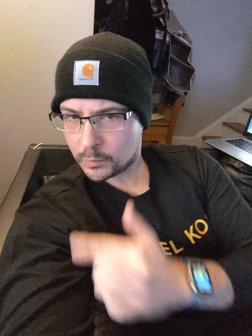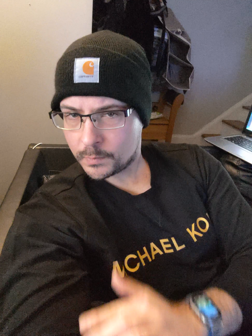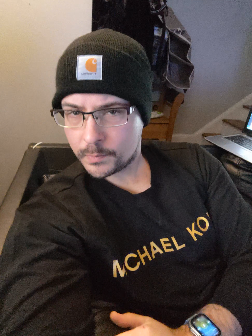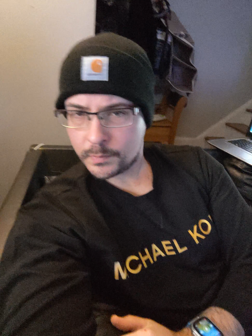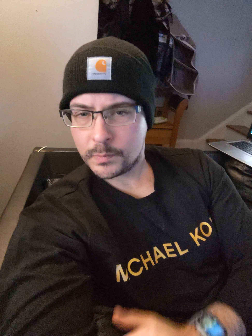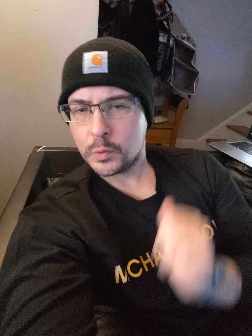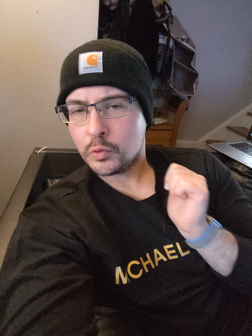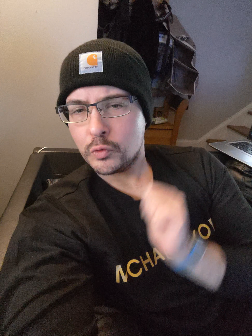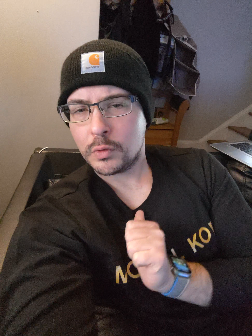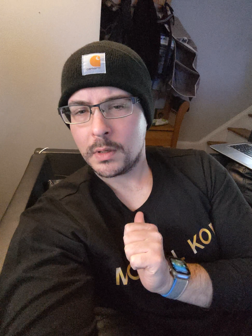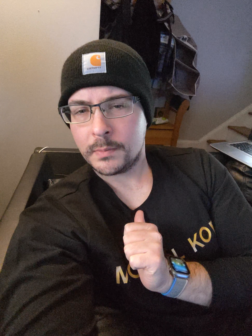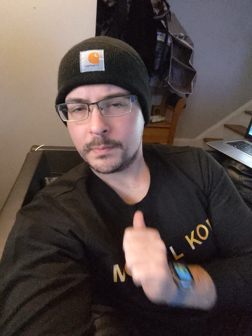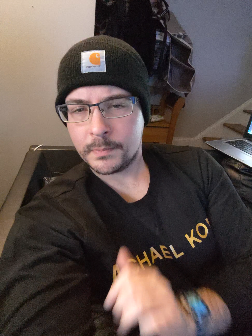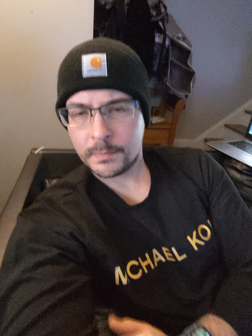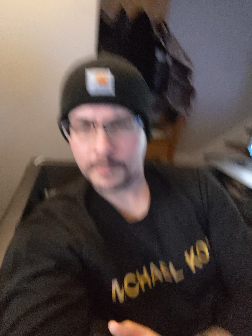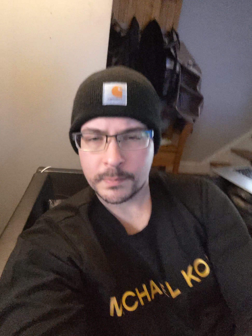jacket